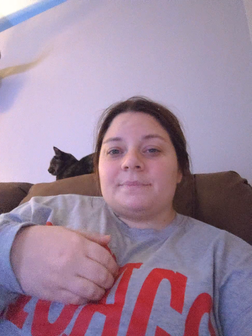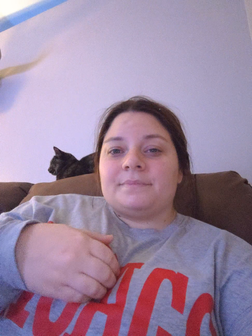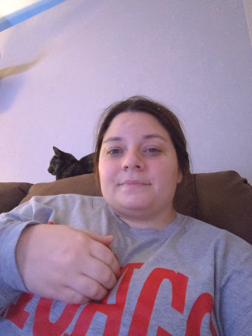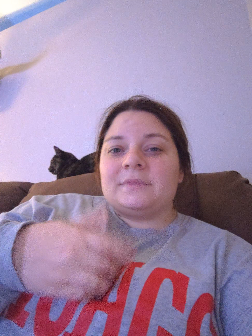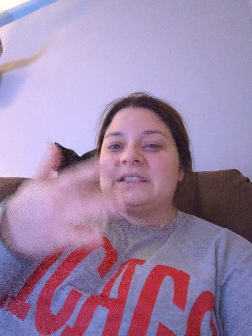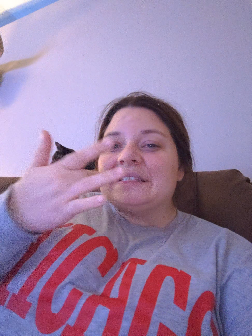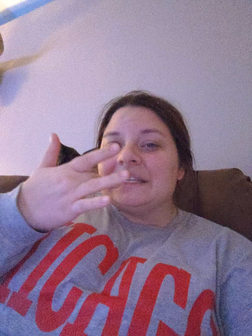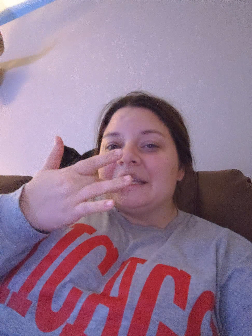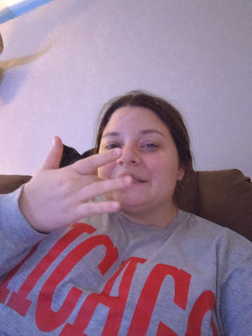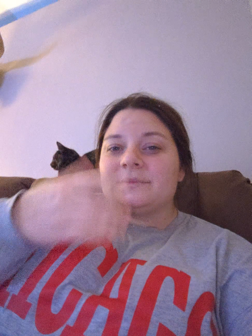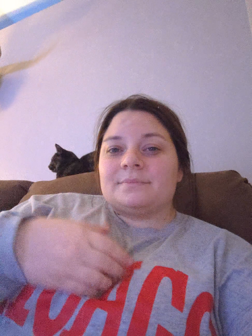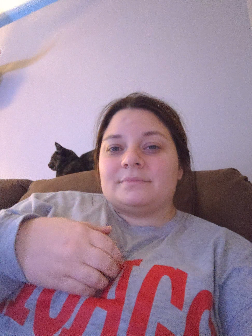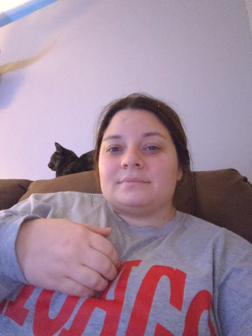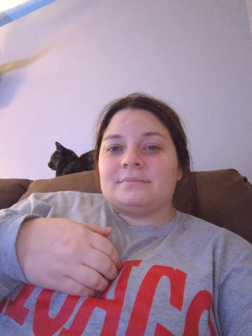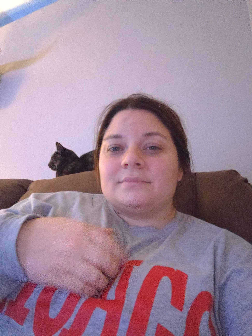taste